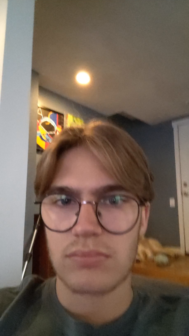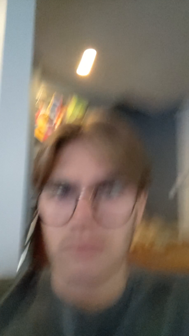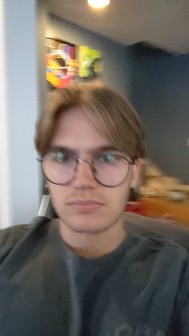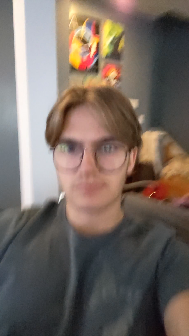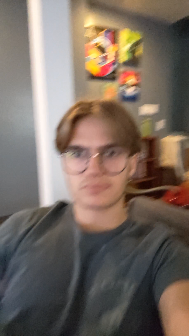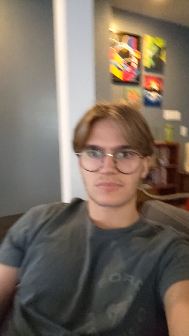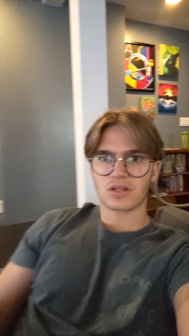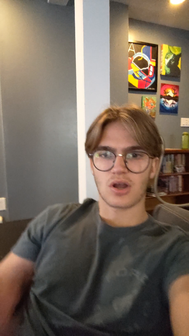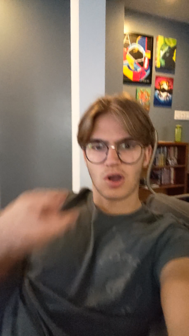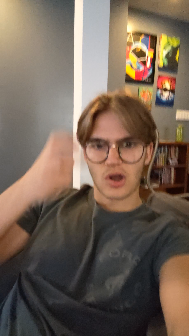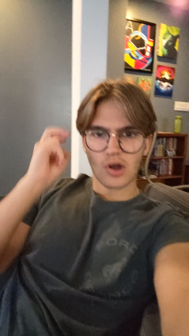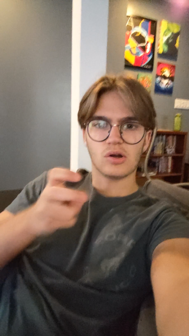hard